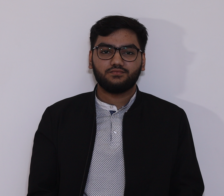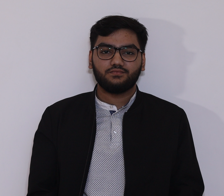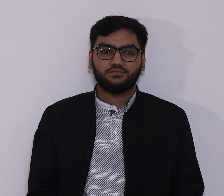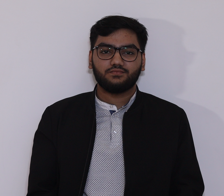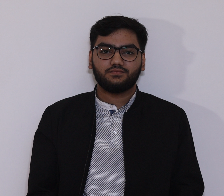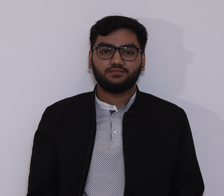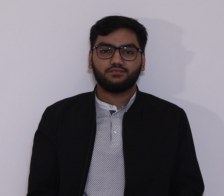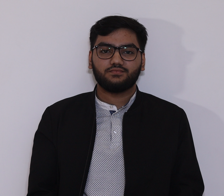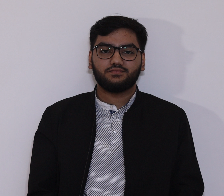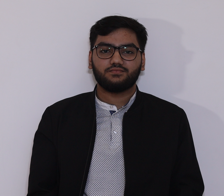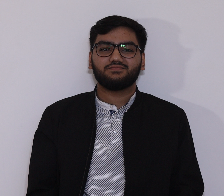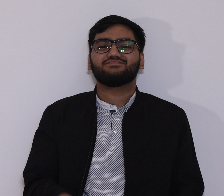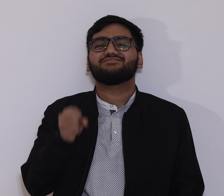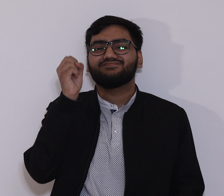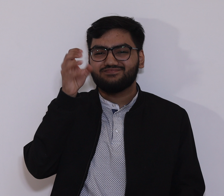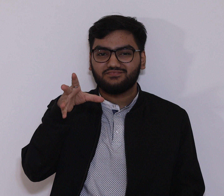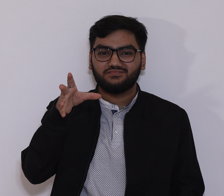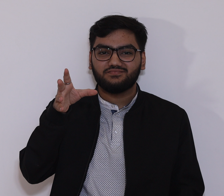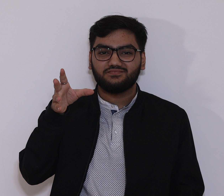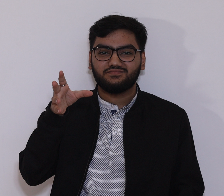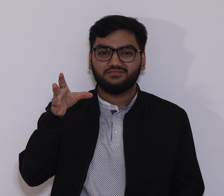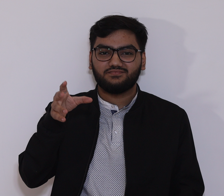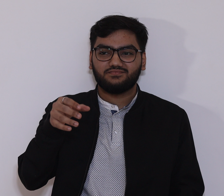bad